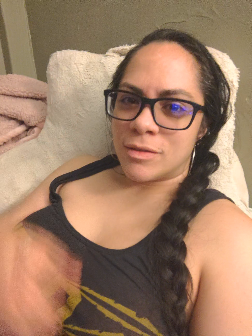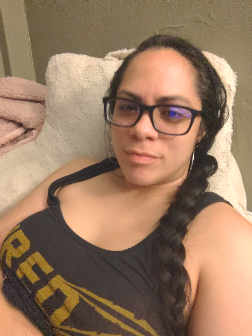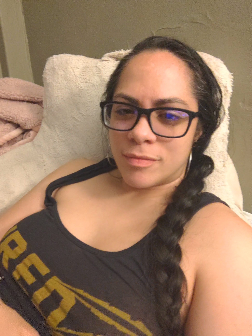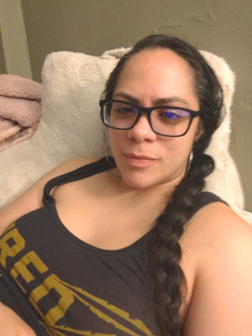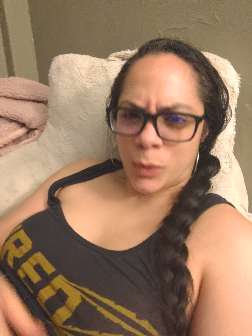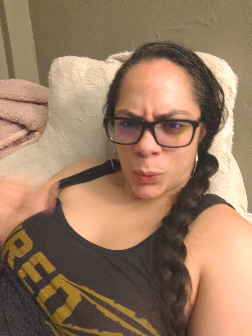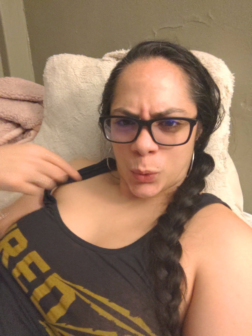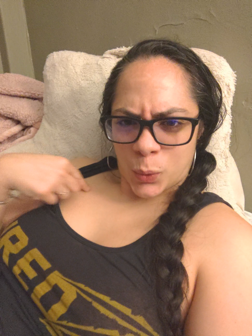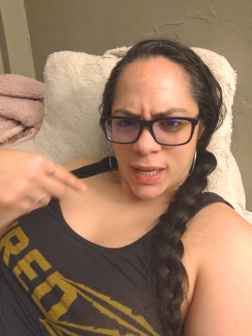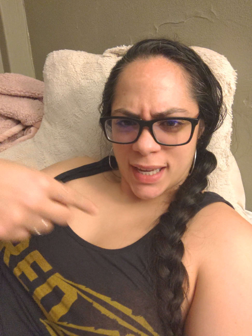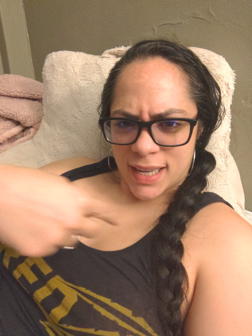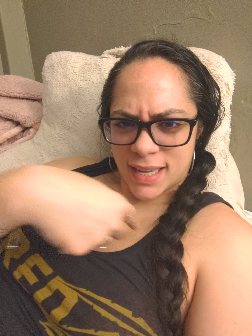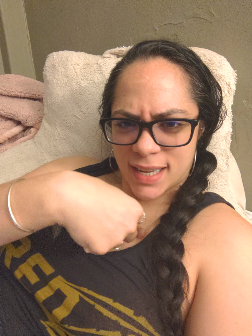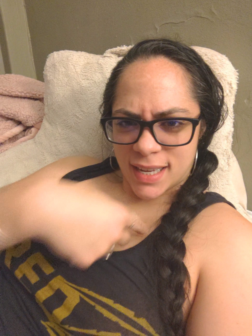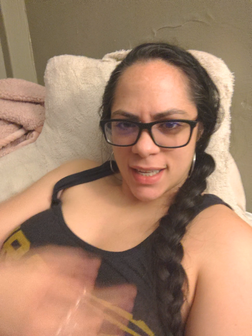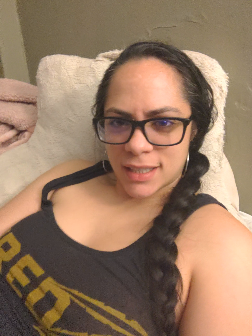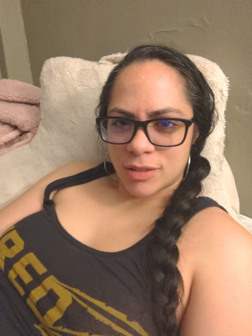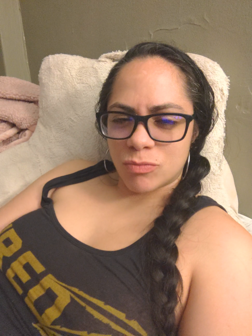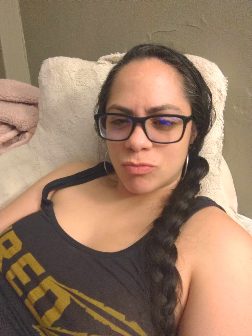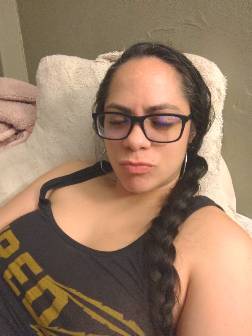we